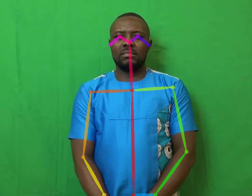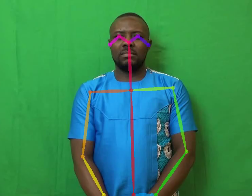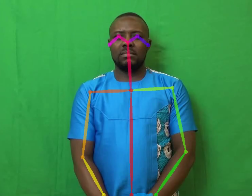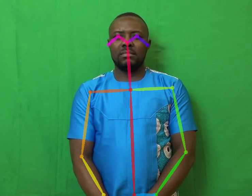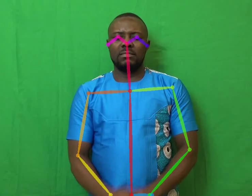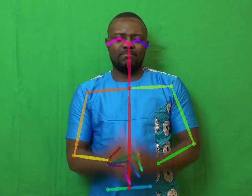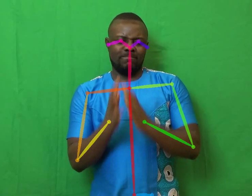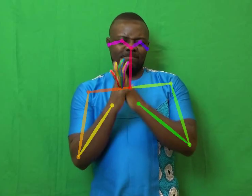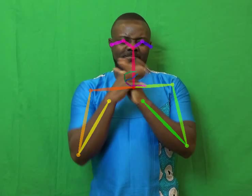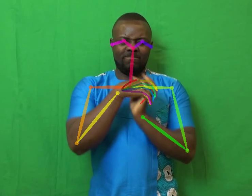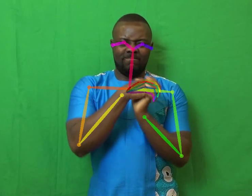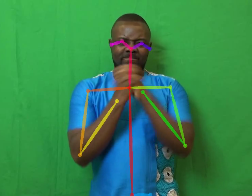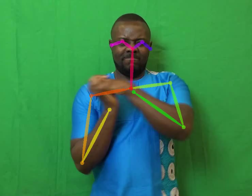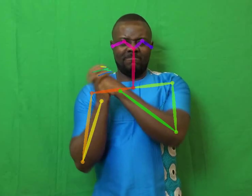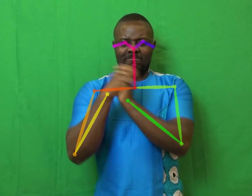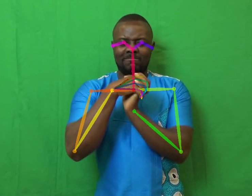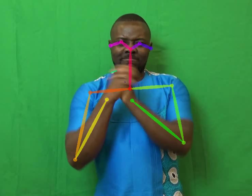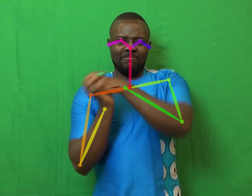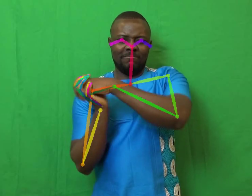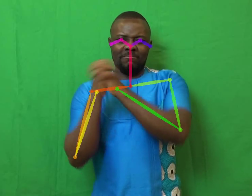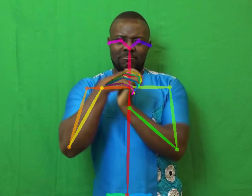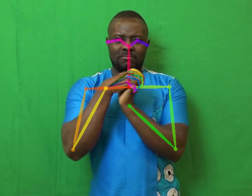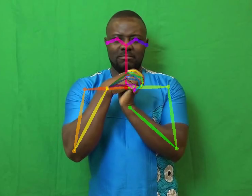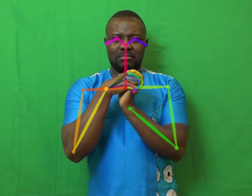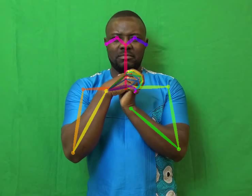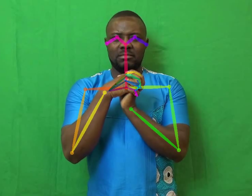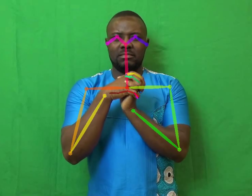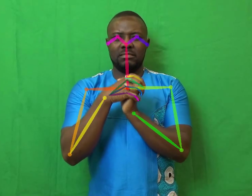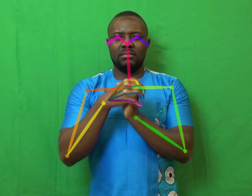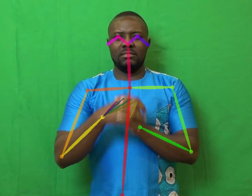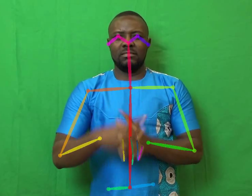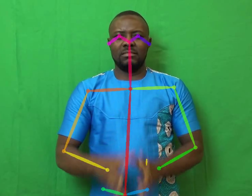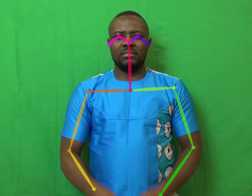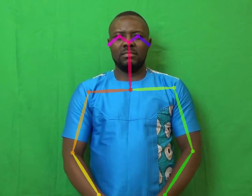wrestle